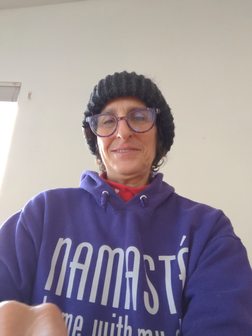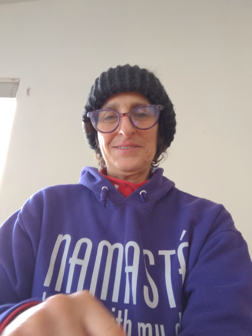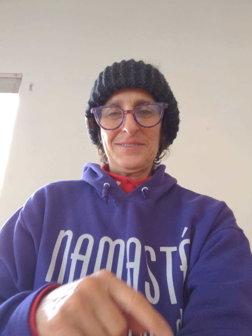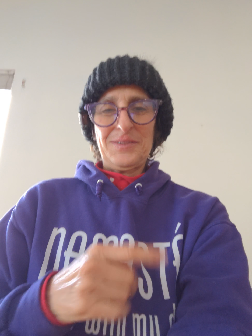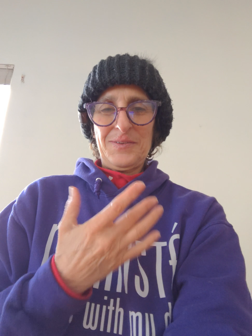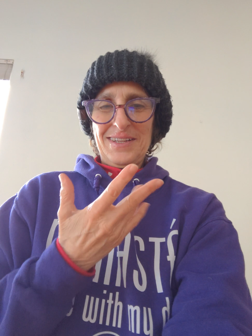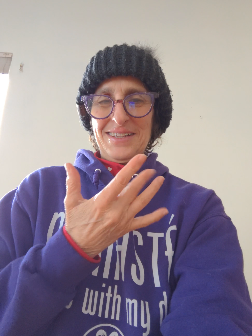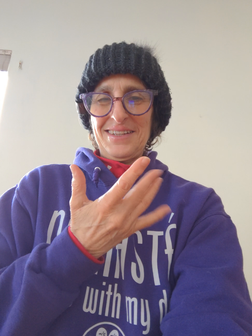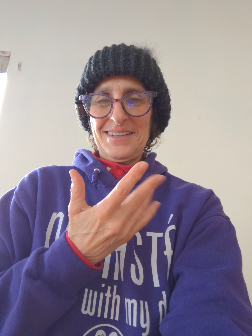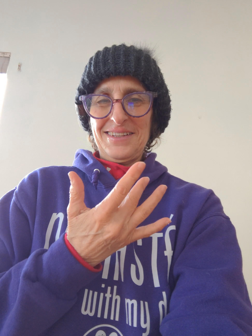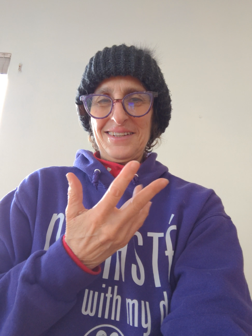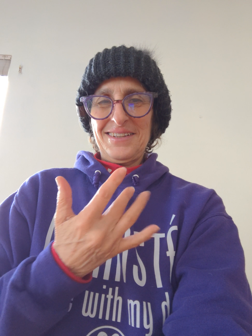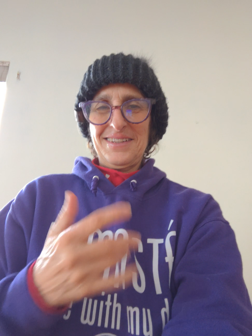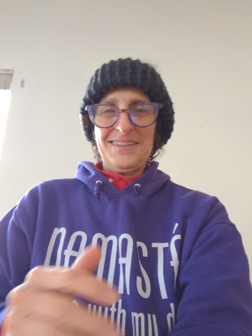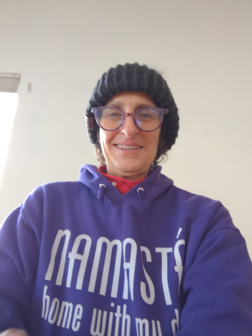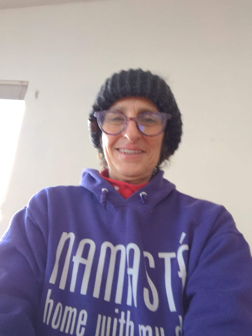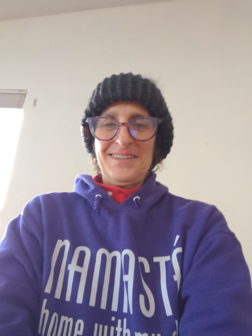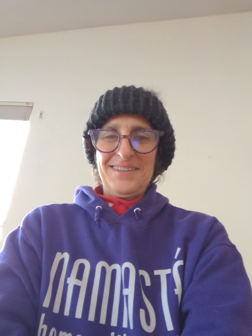wait